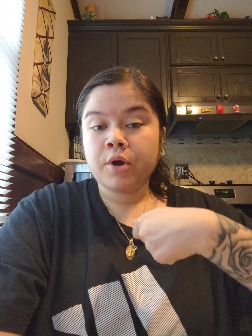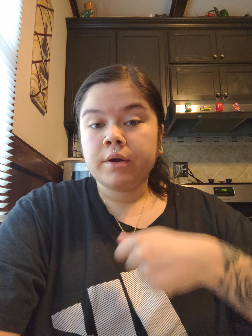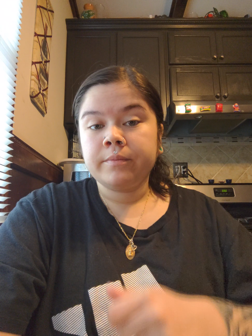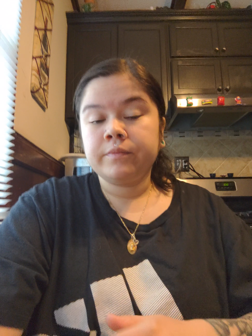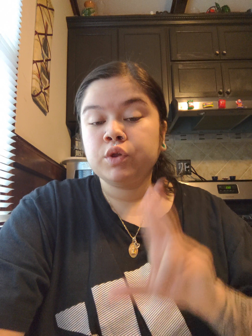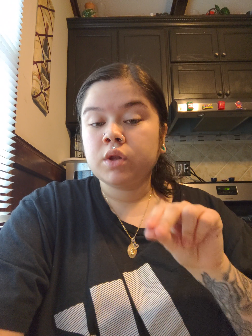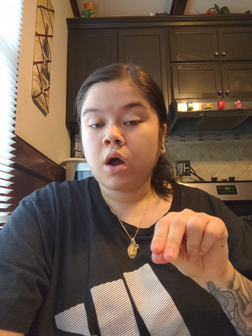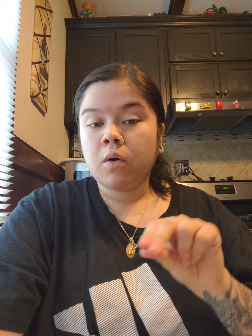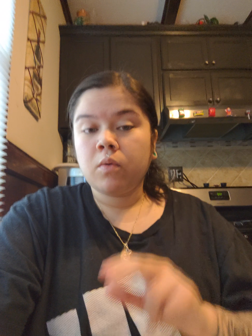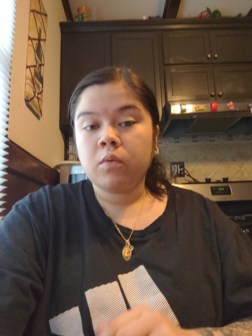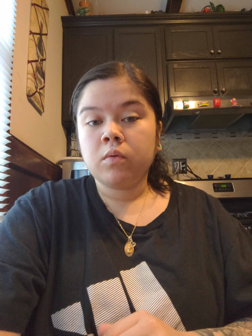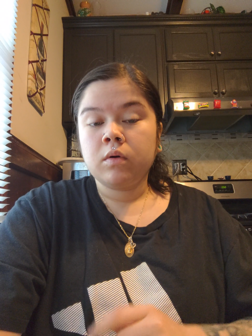no